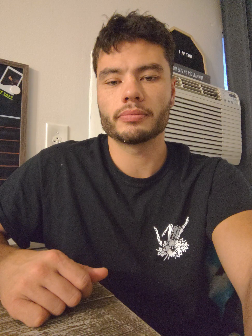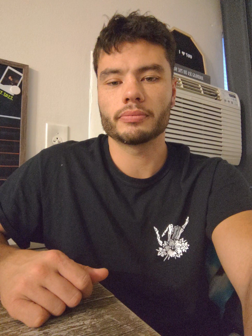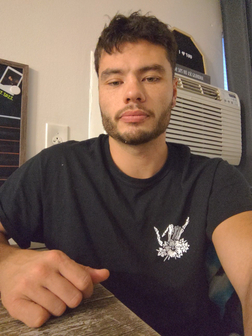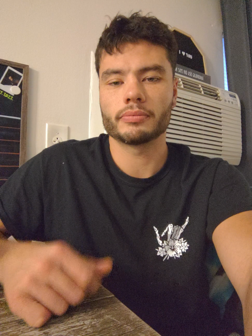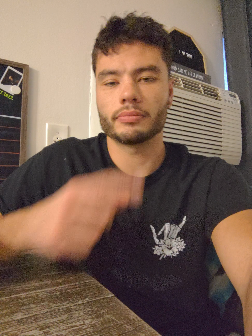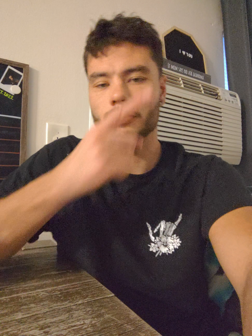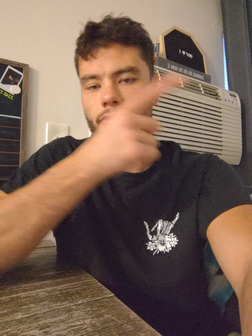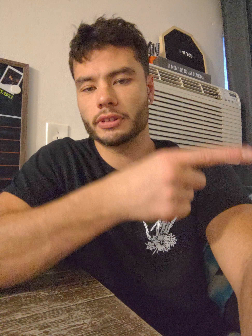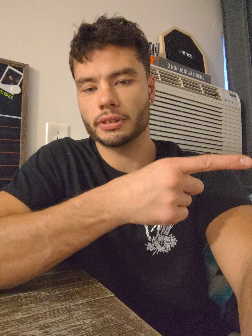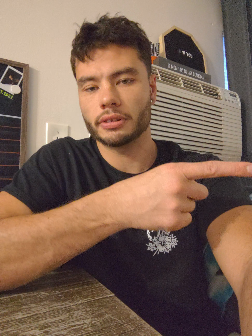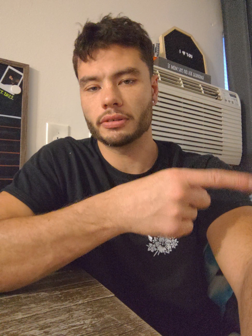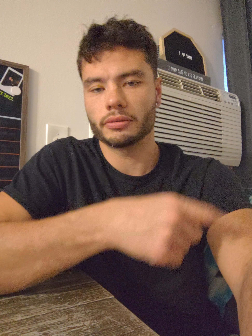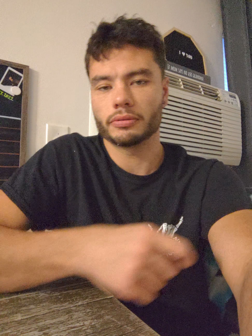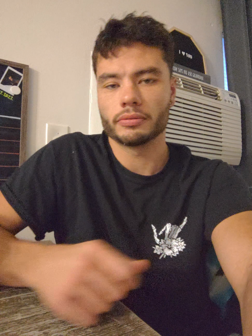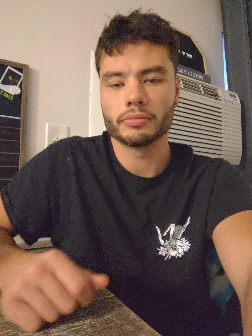he/she/it